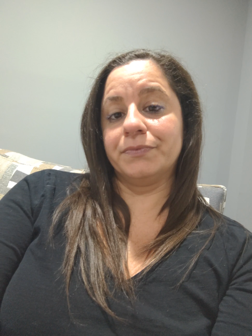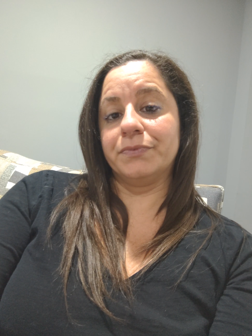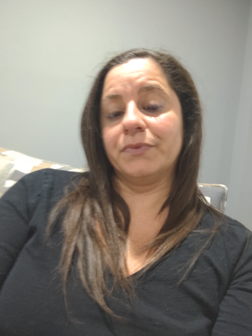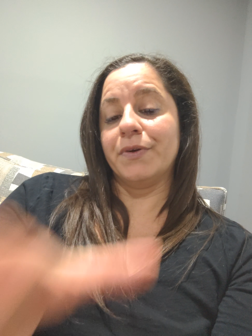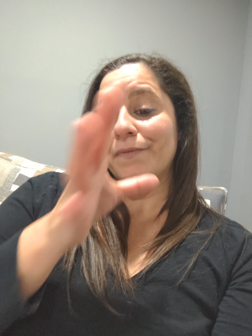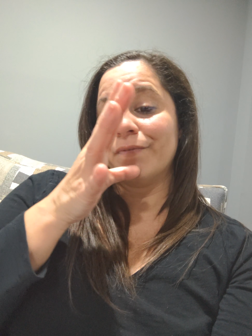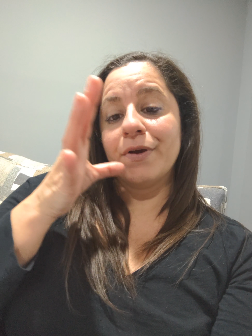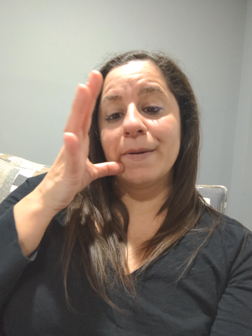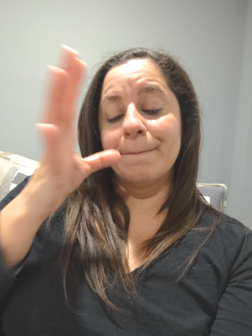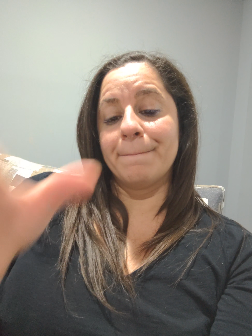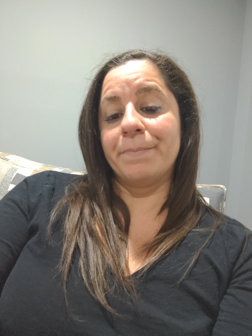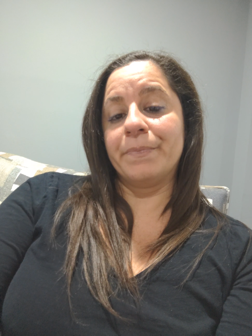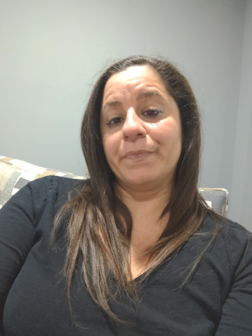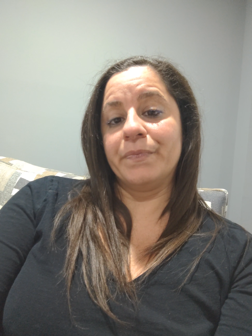farm